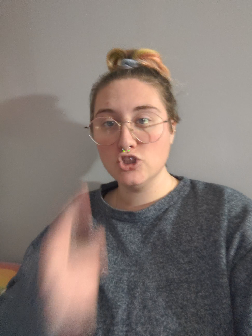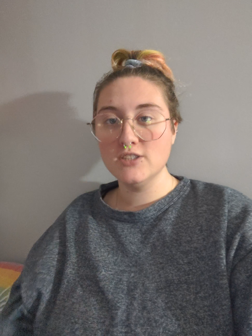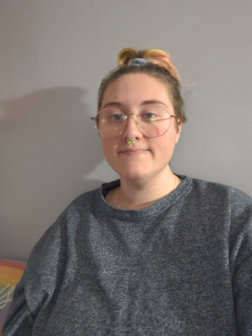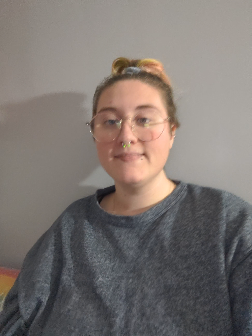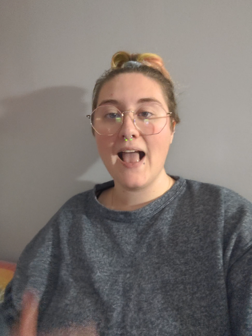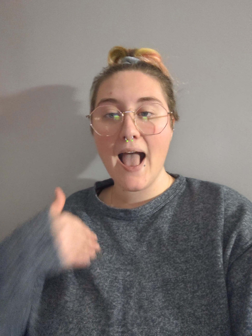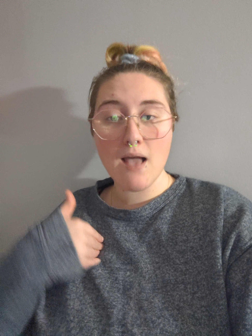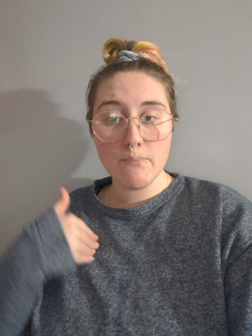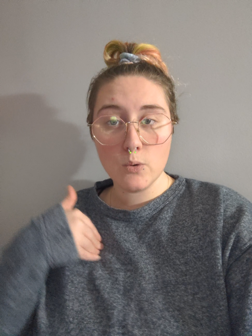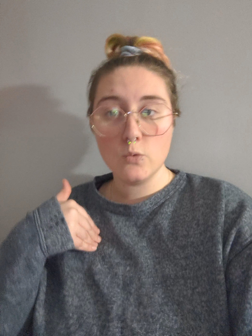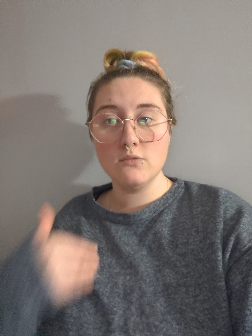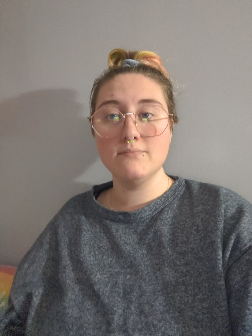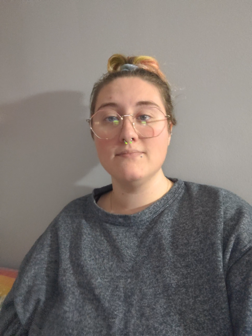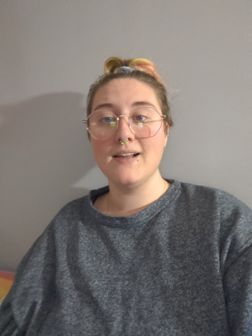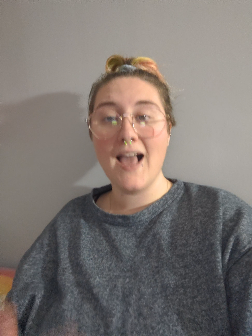animal